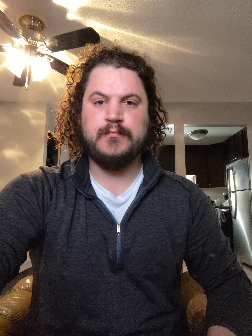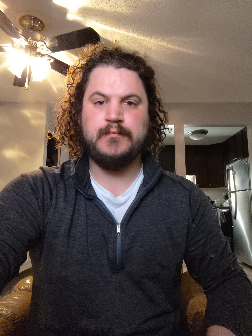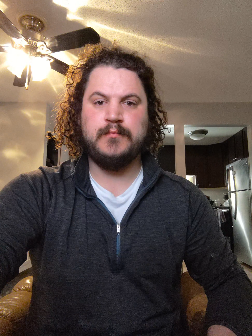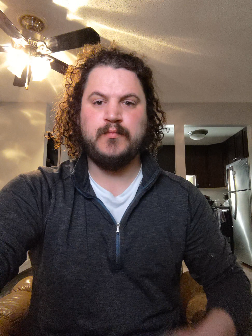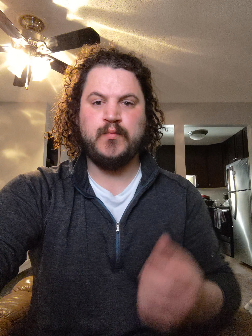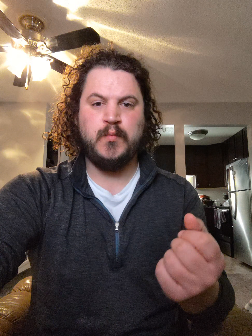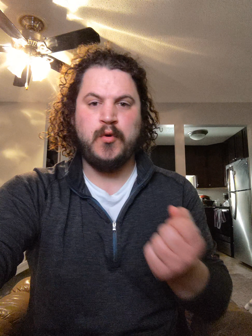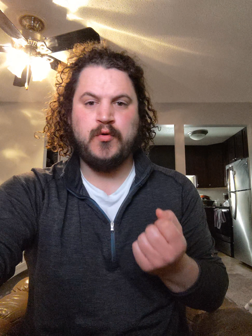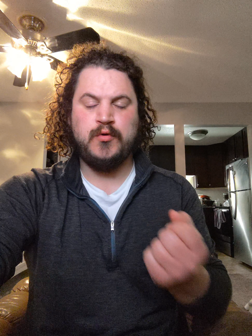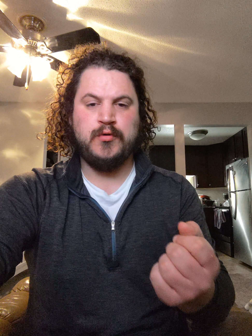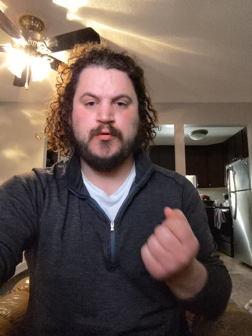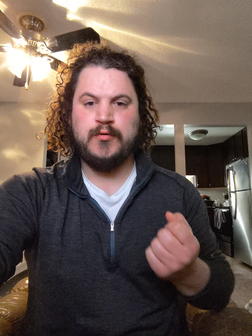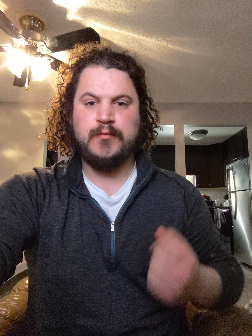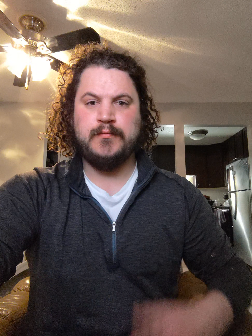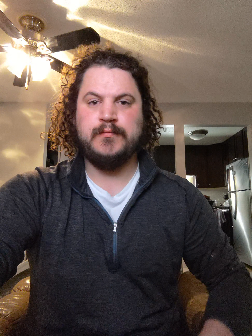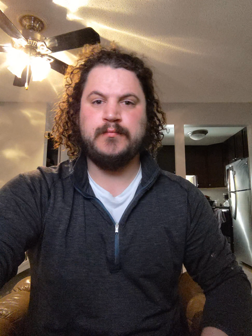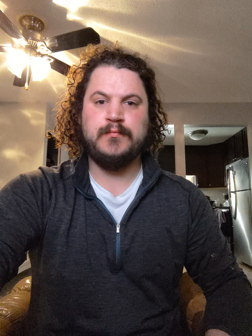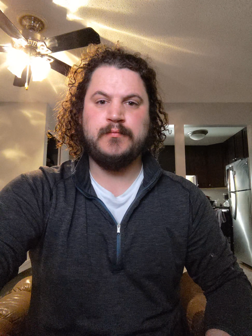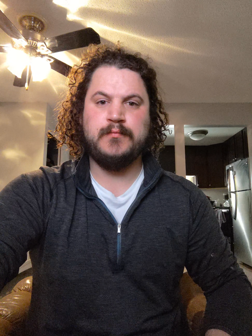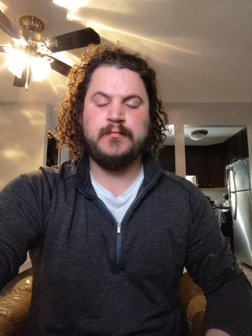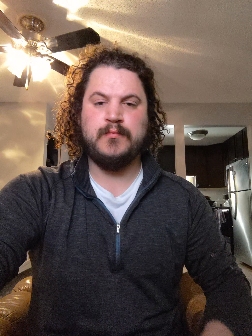drawer